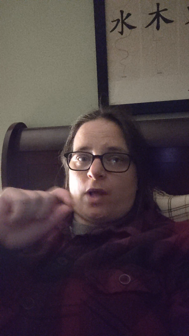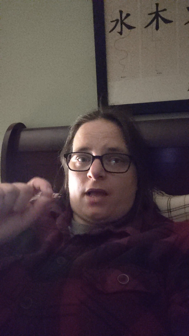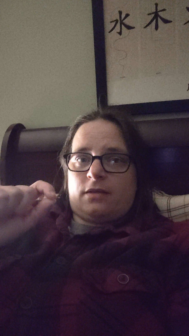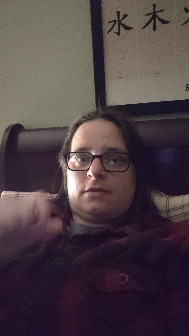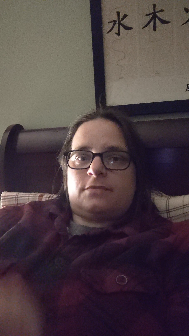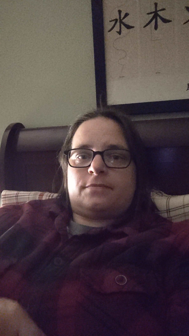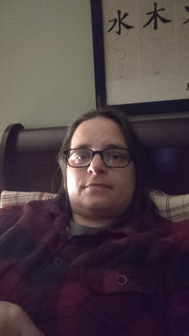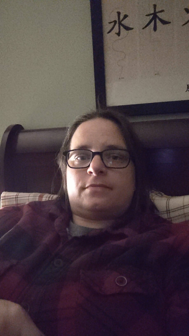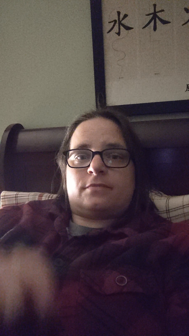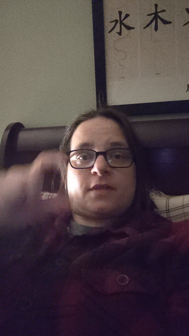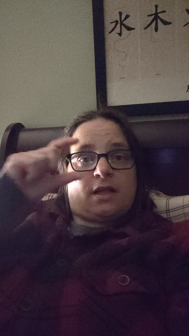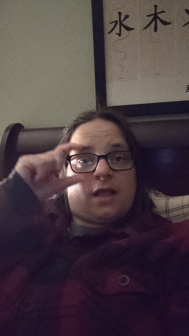glasses